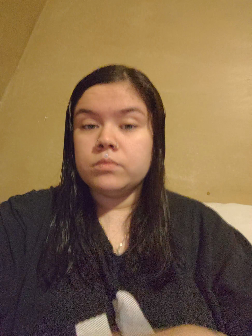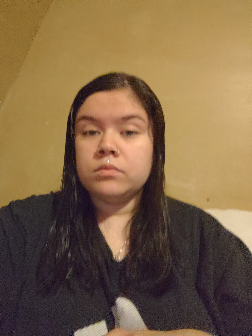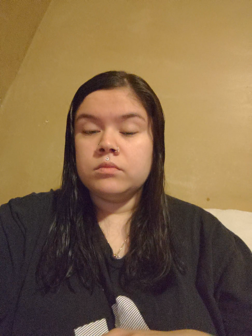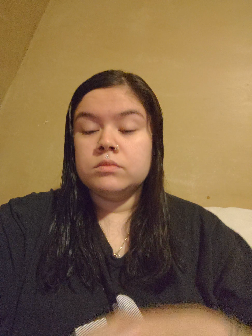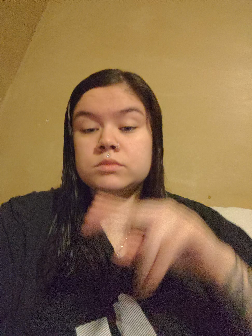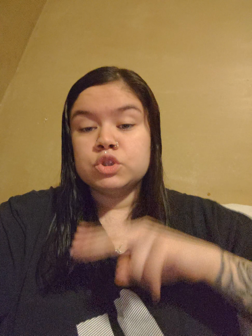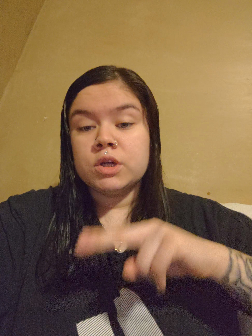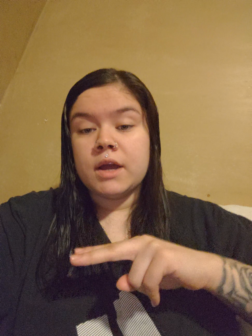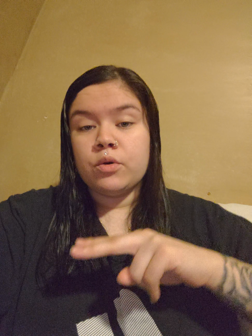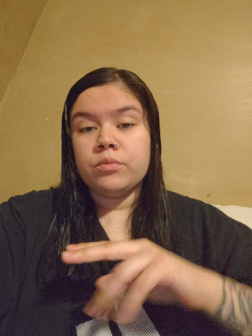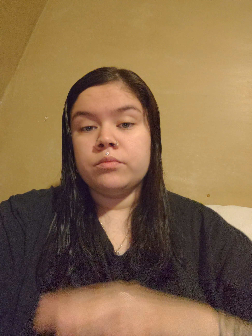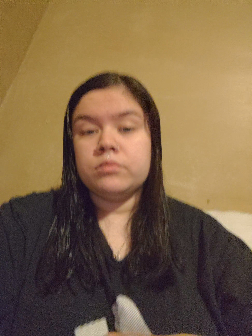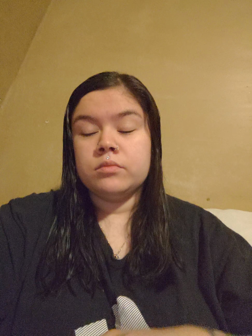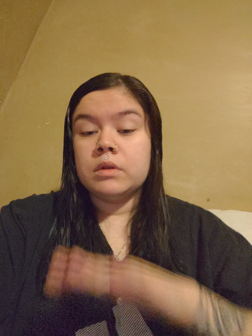chair